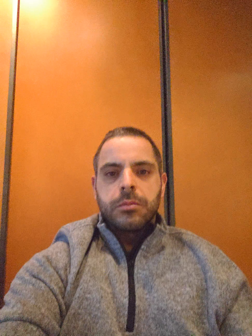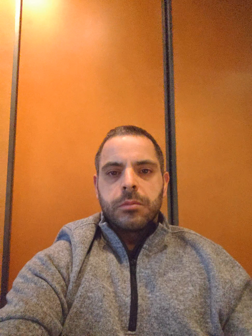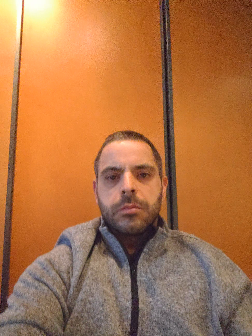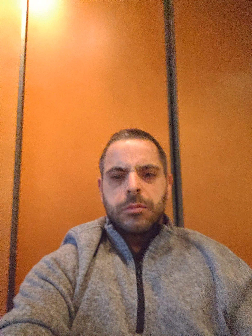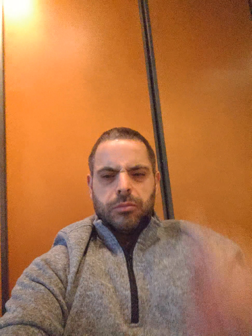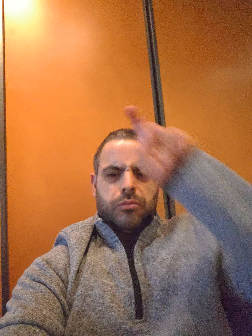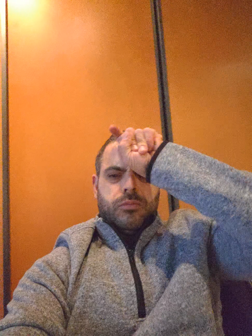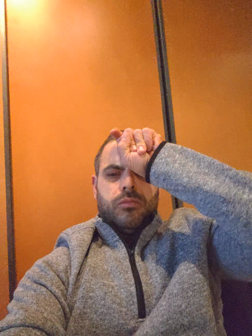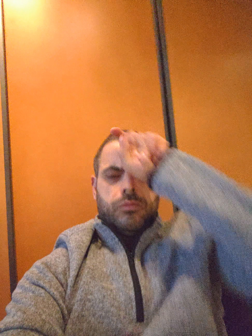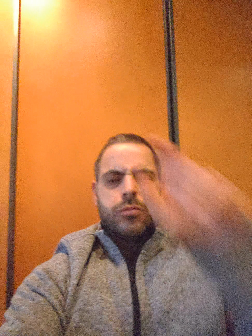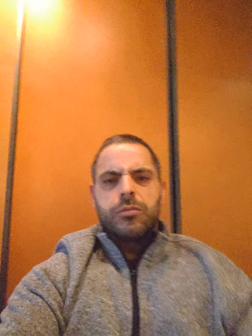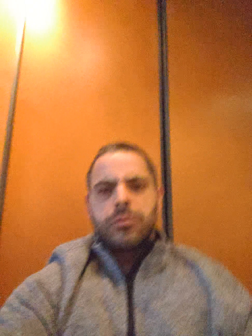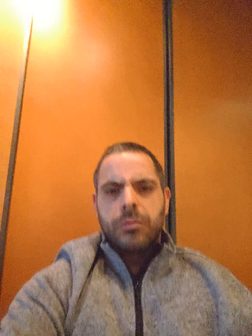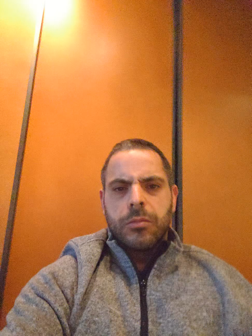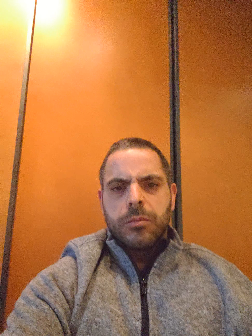puzzle